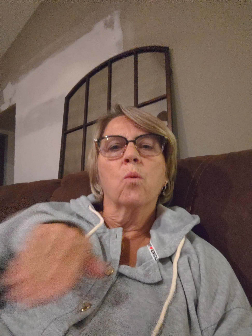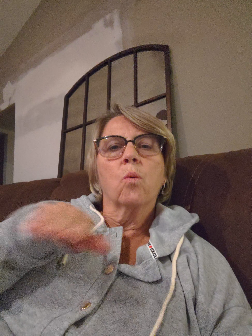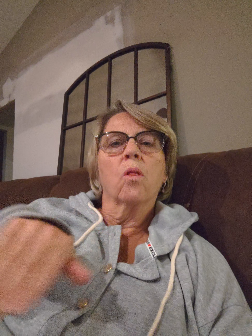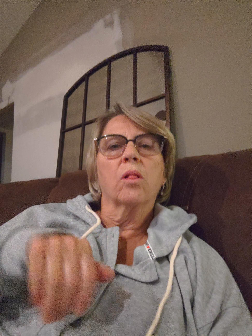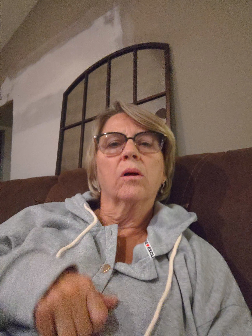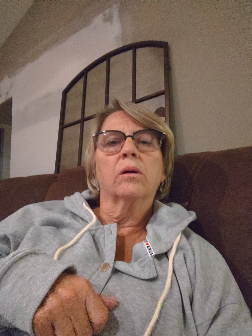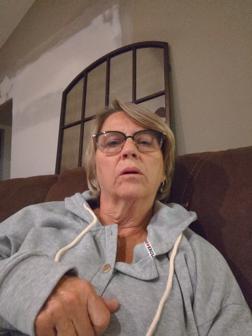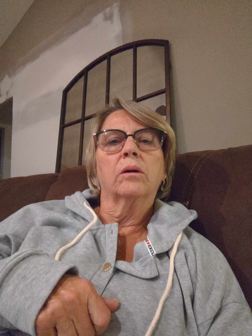pool